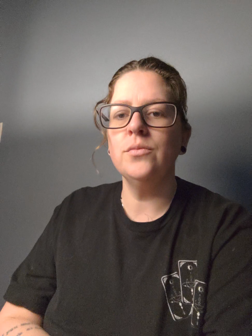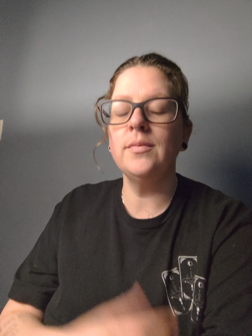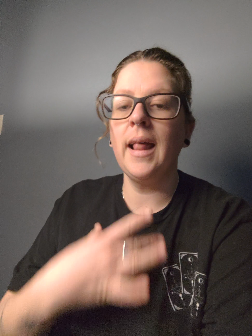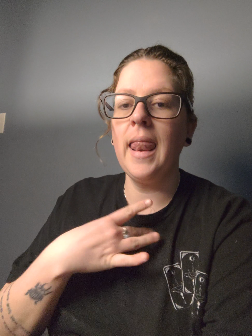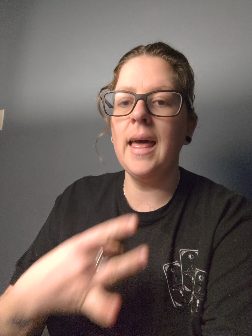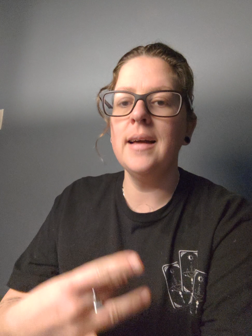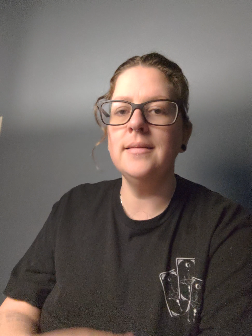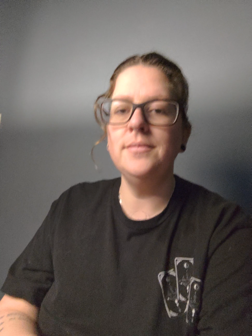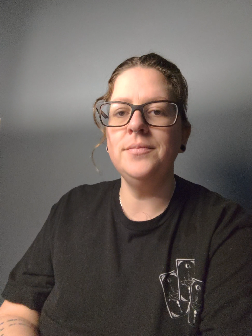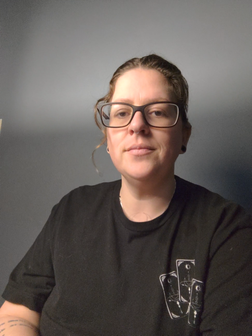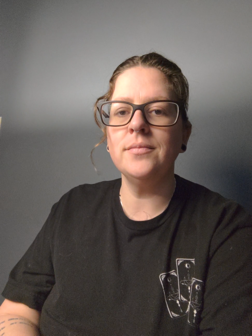like